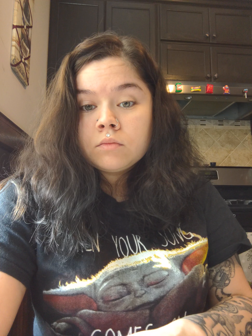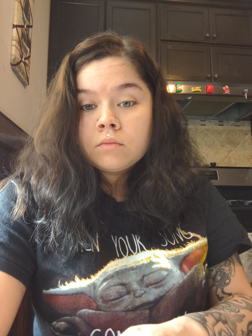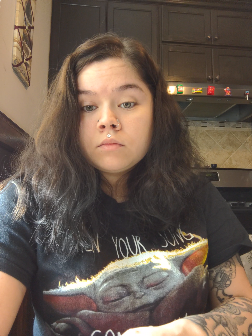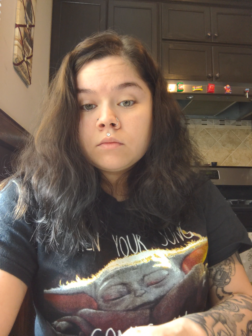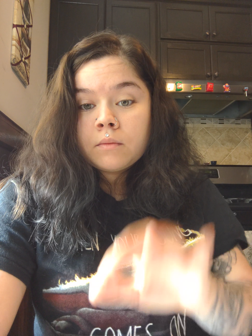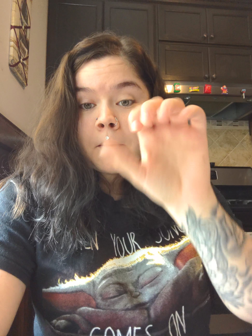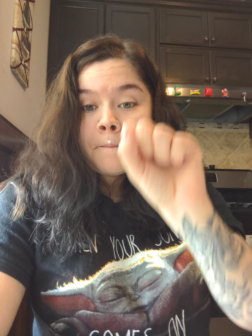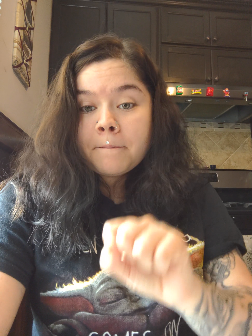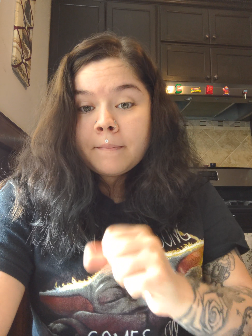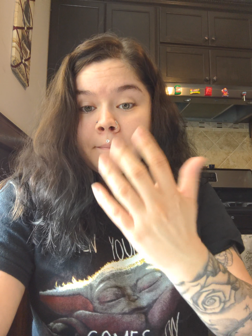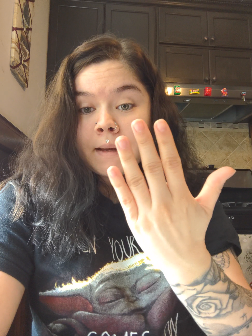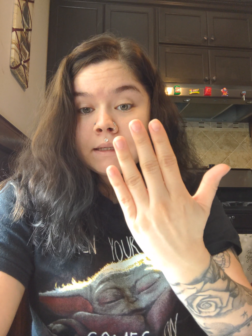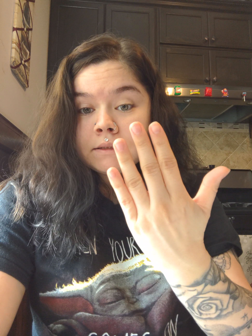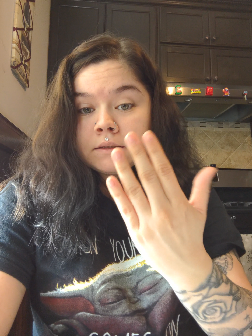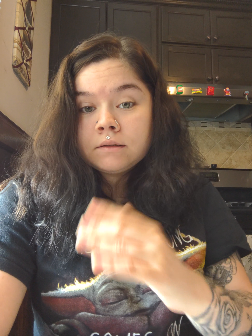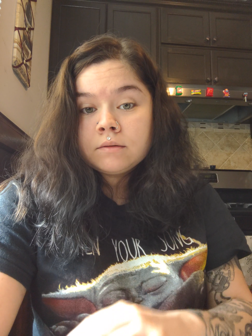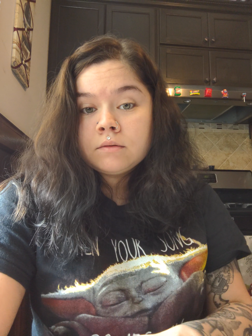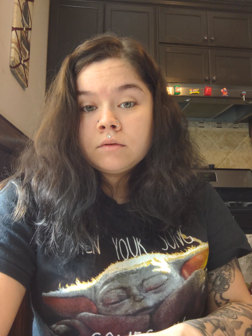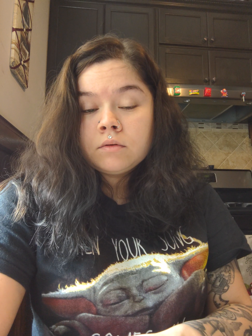mitten